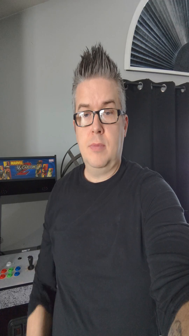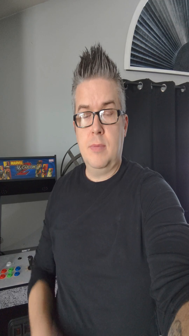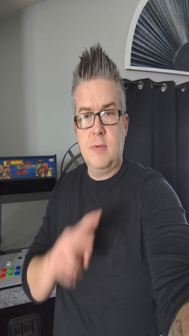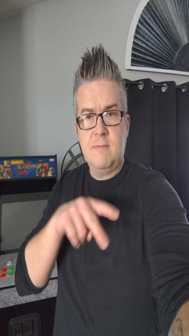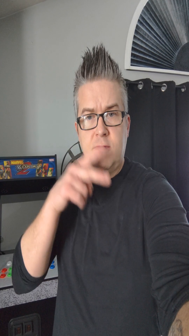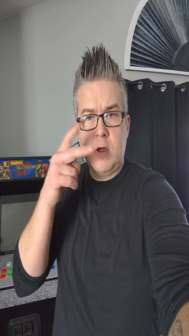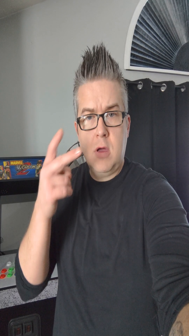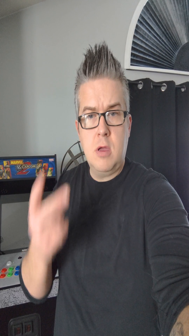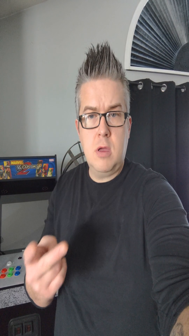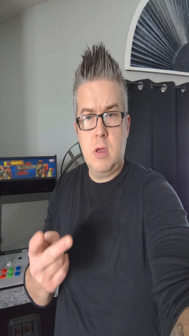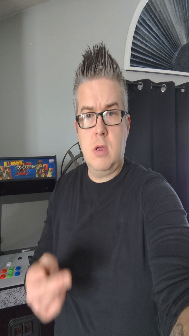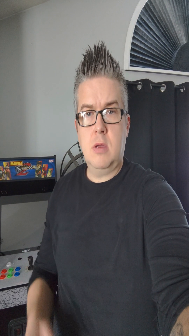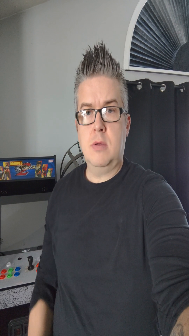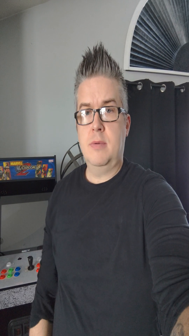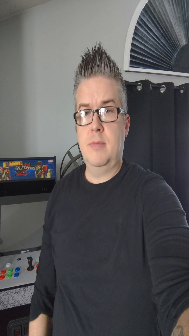fall